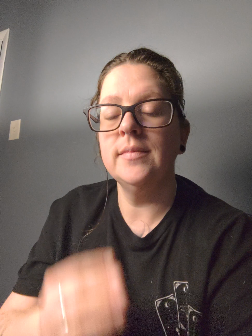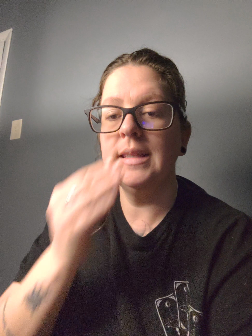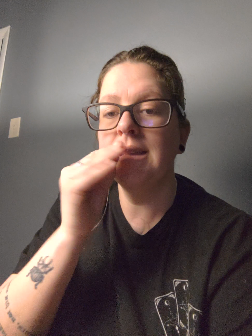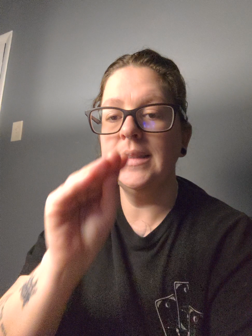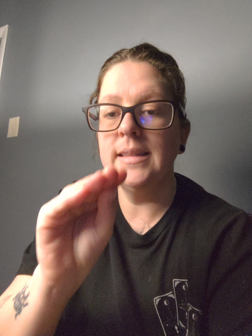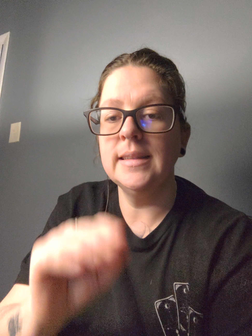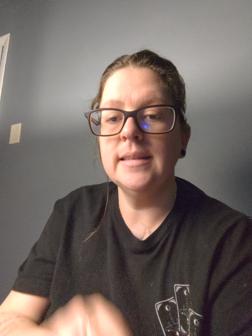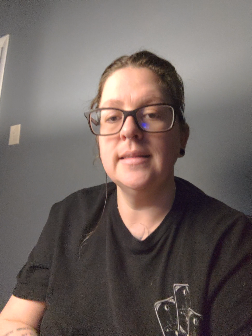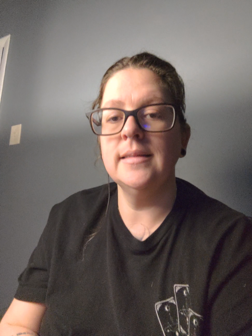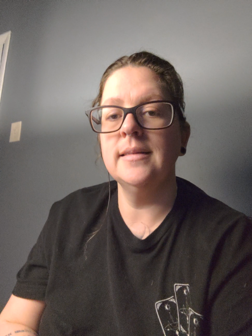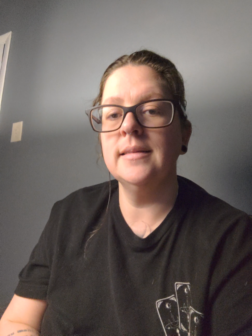kiss